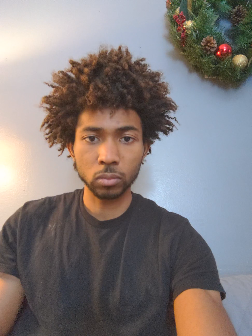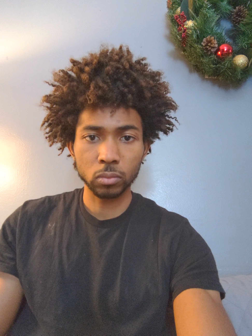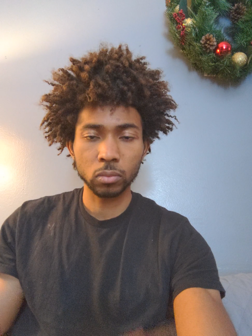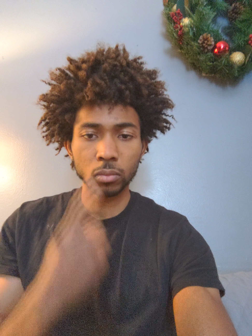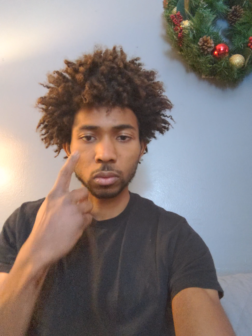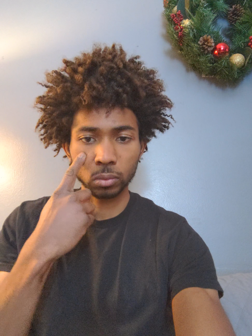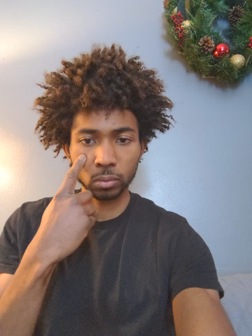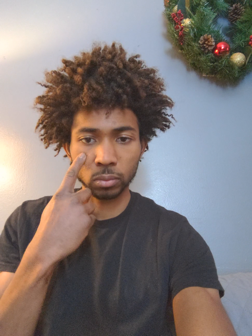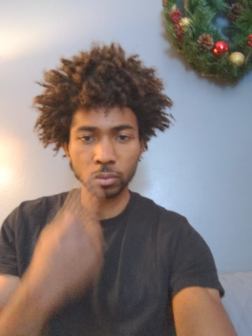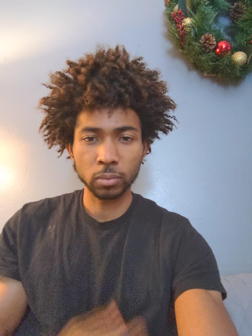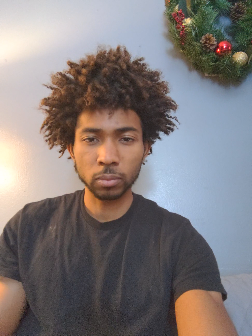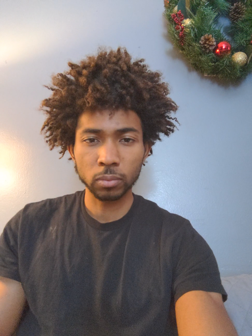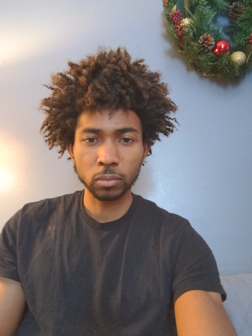eye